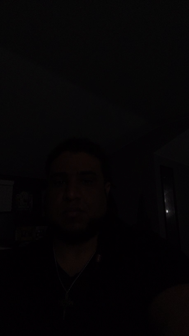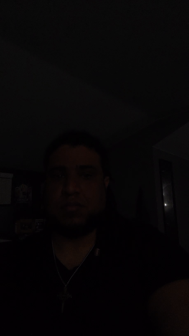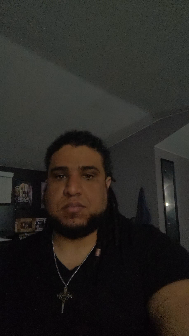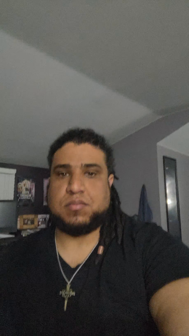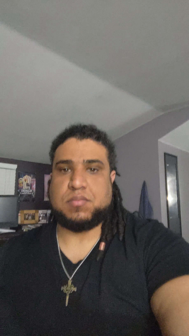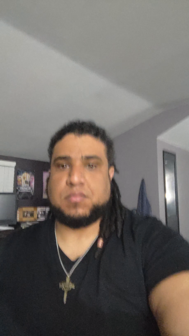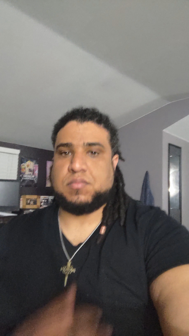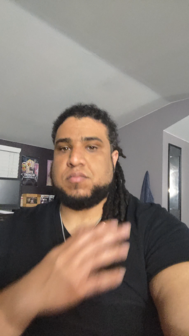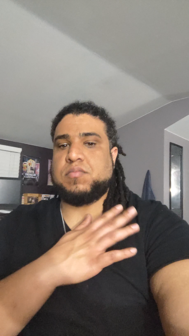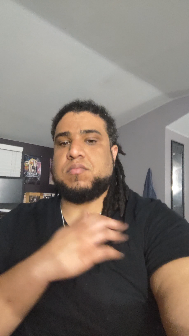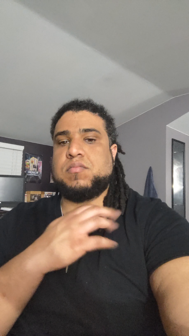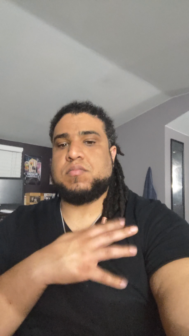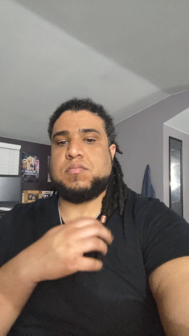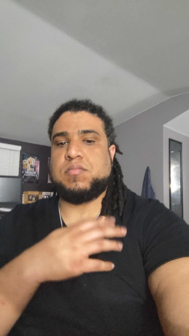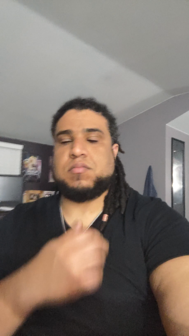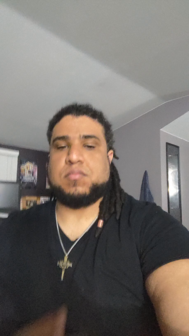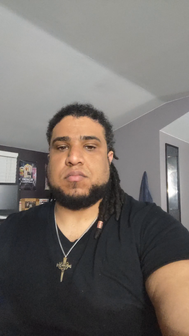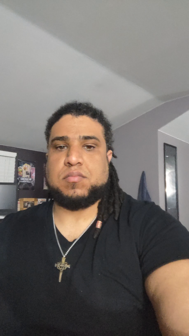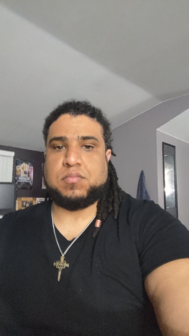bear